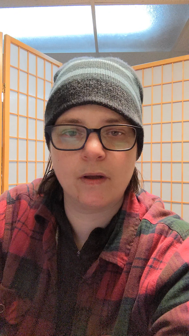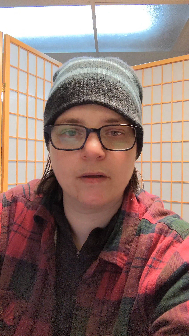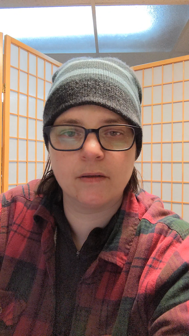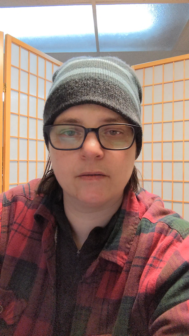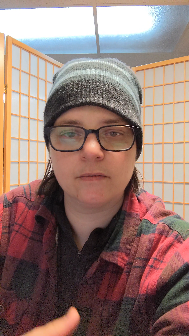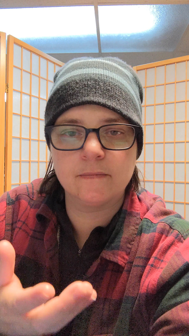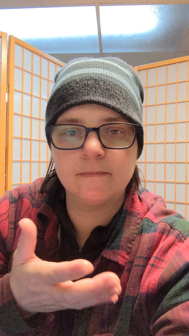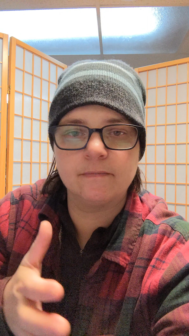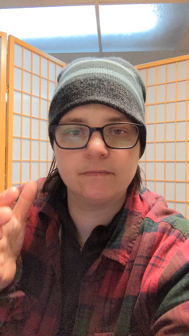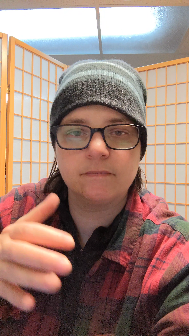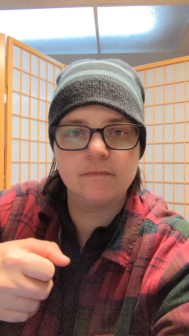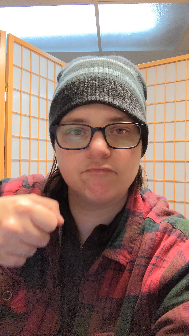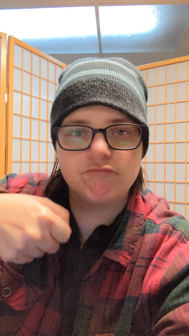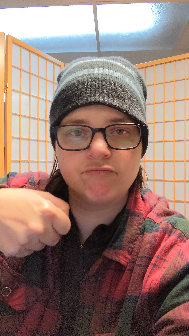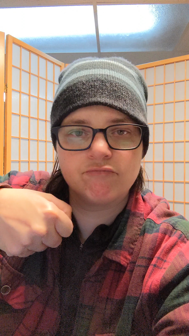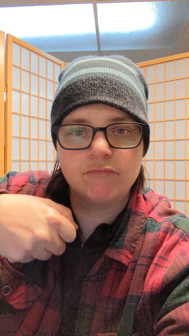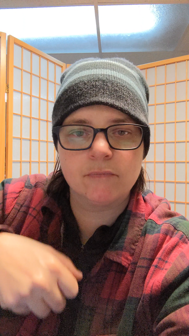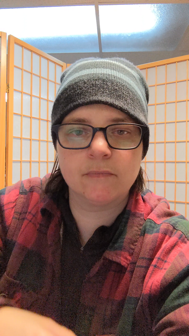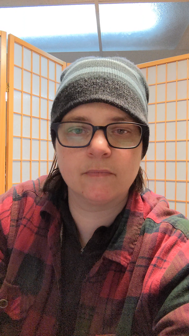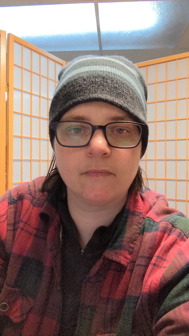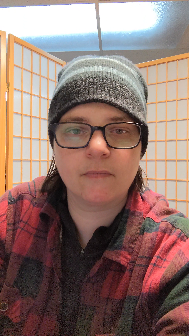bucket